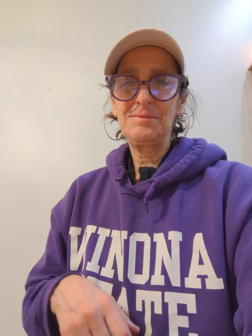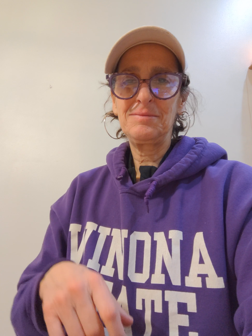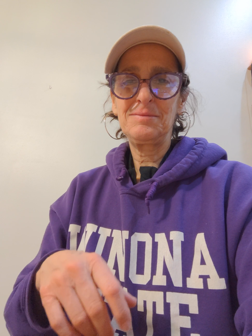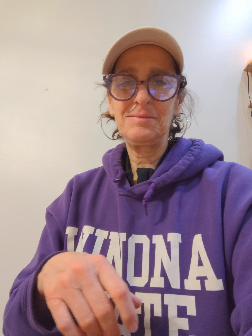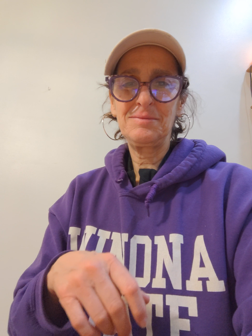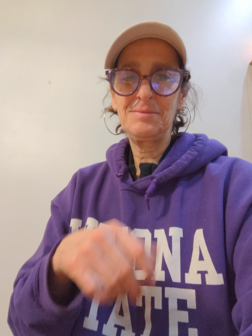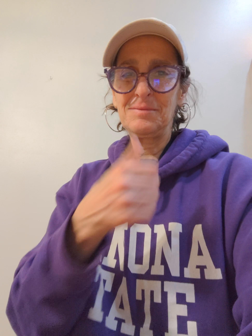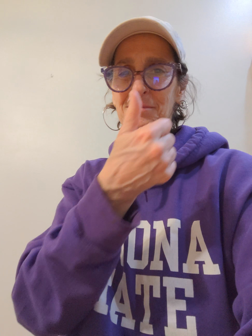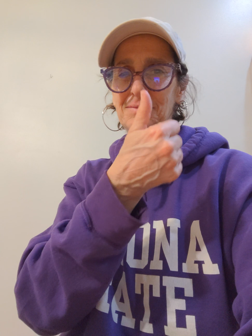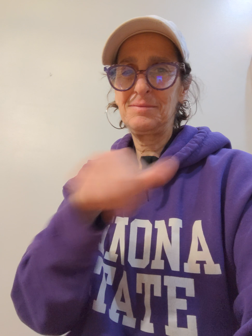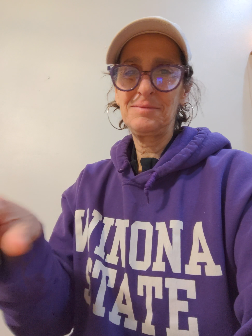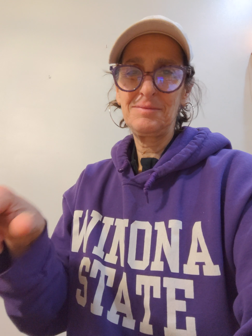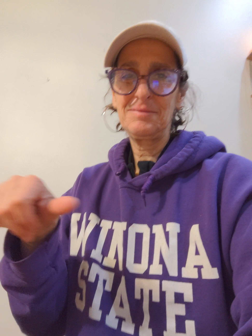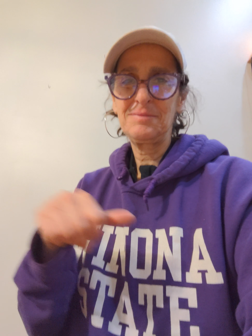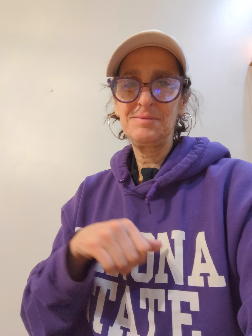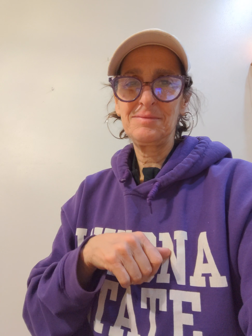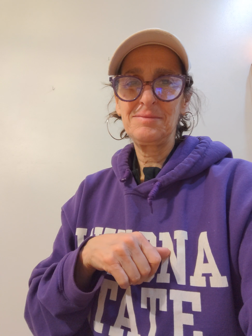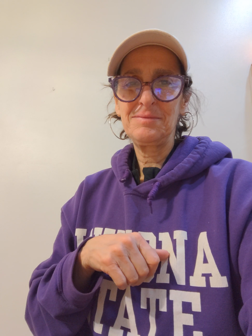any